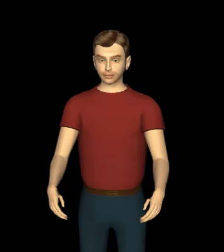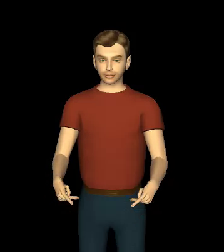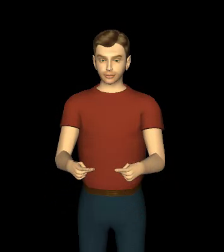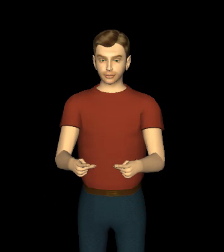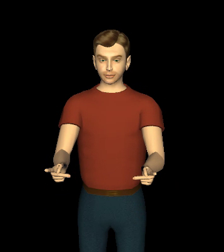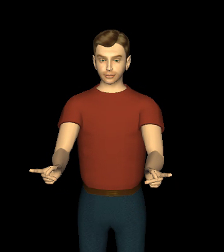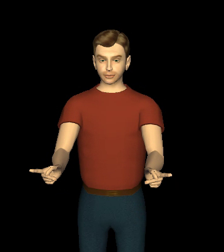عام